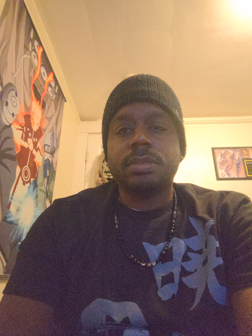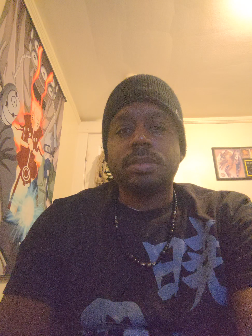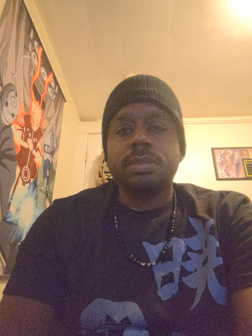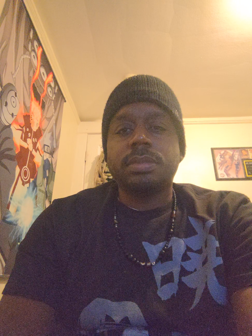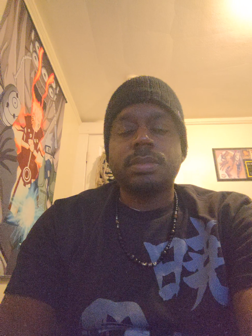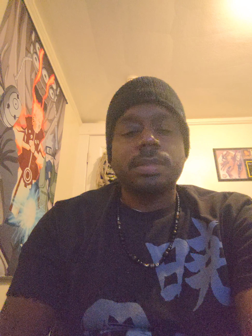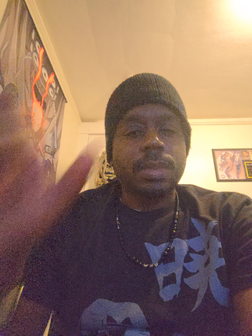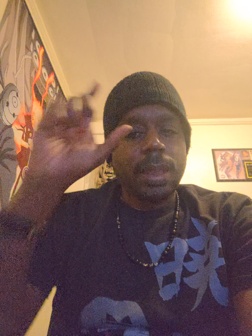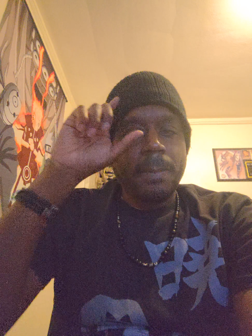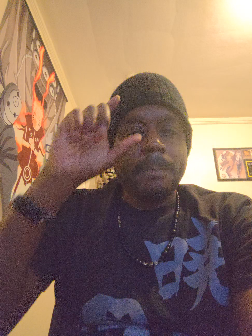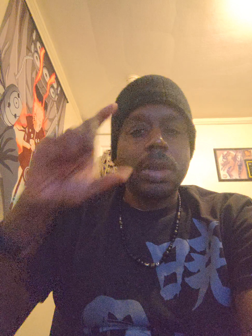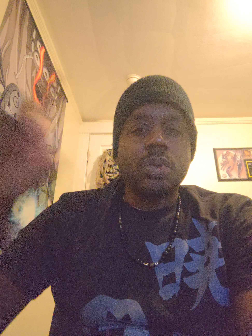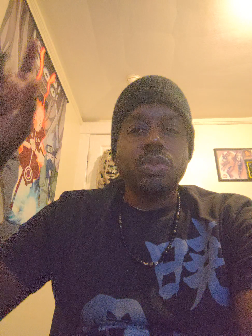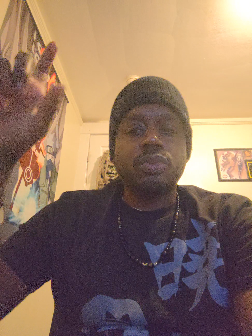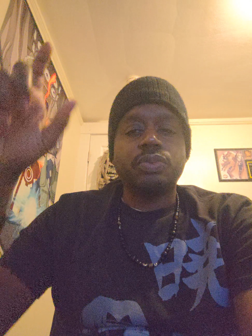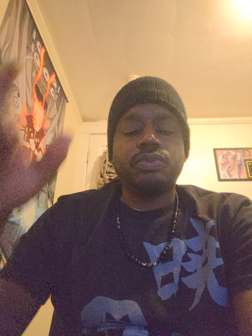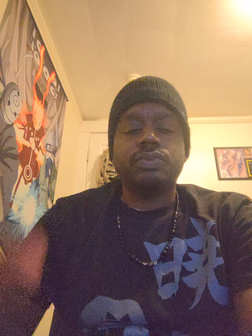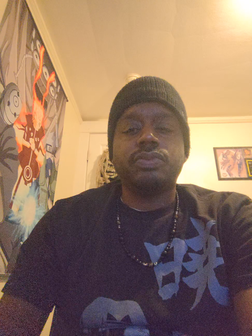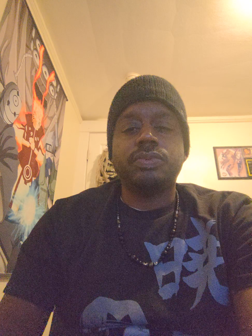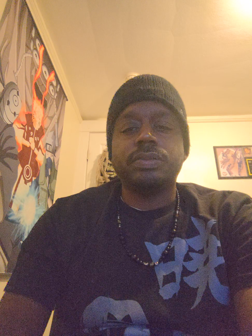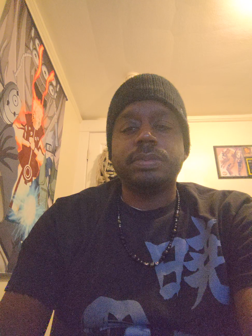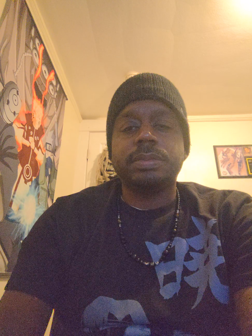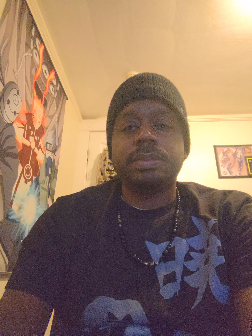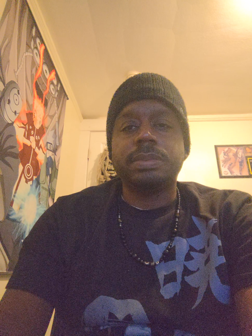moon